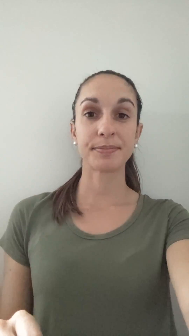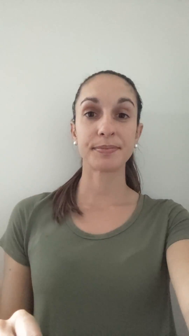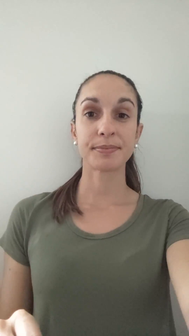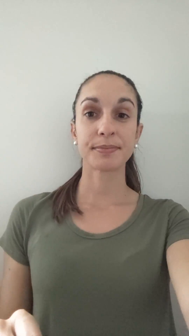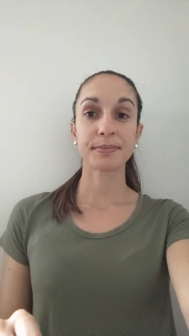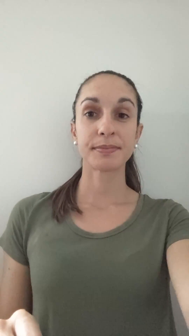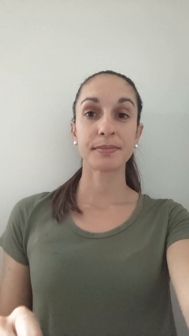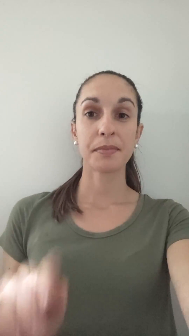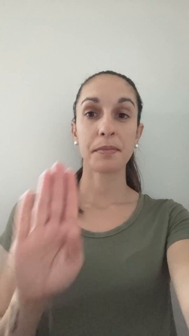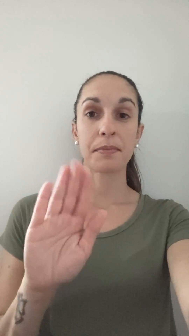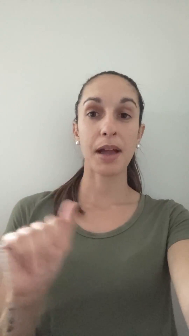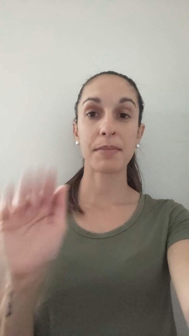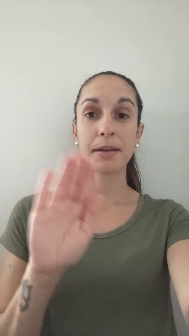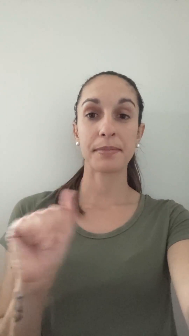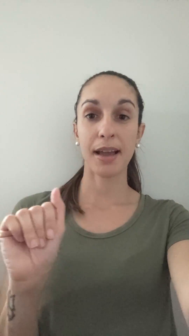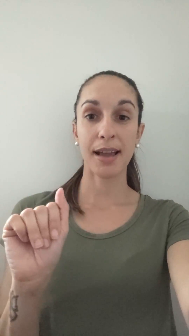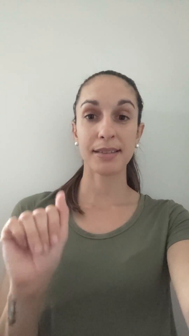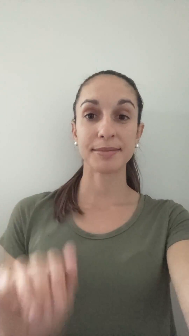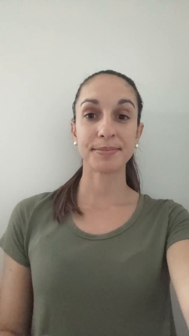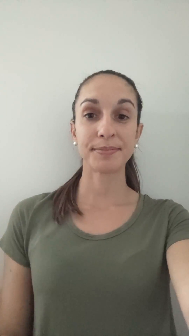baa baa